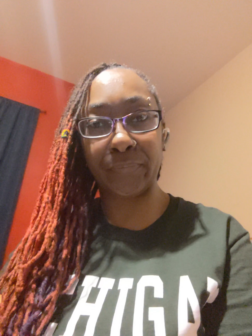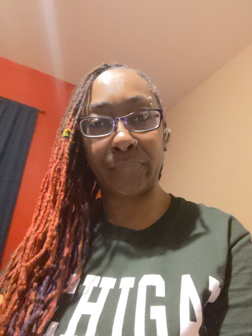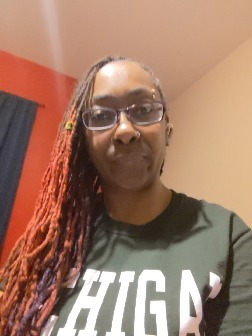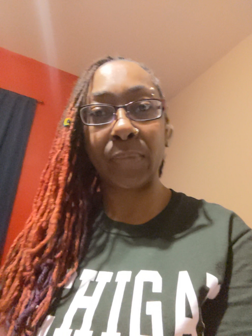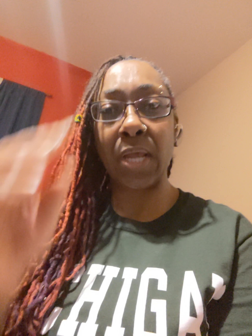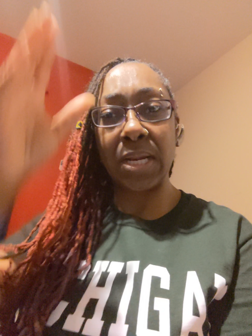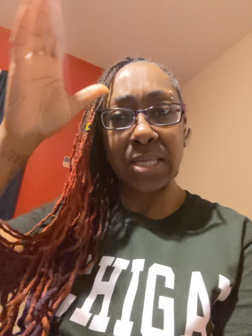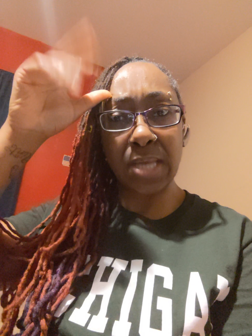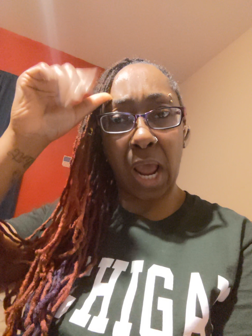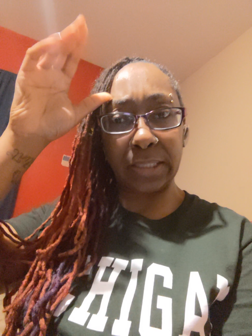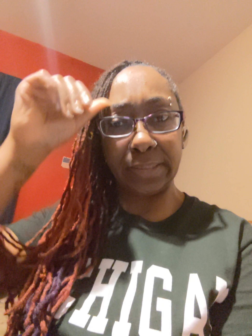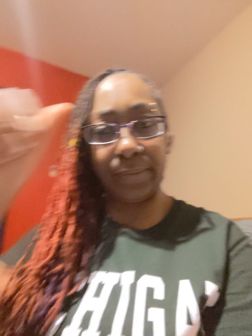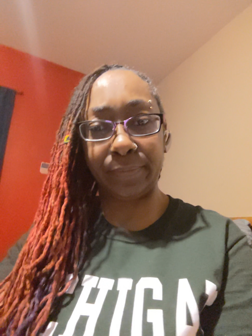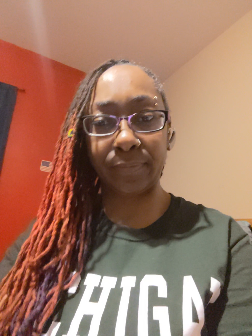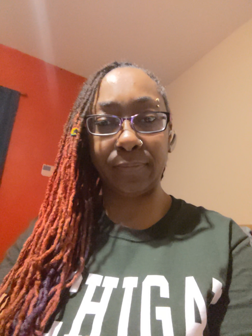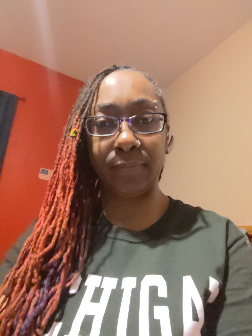donkey